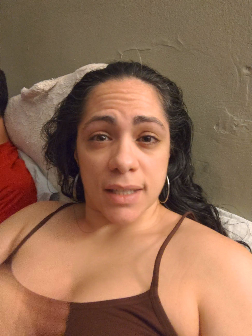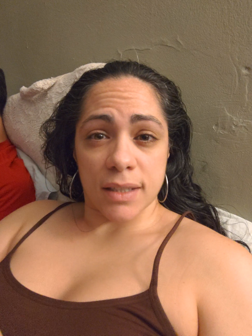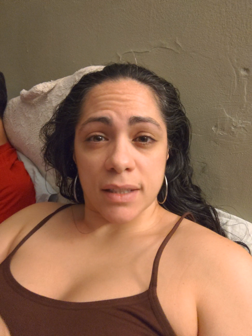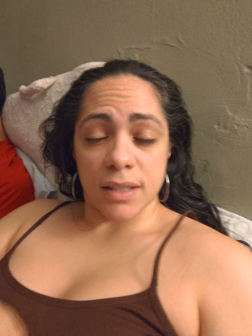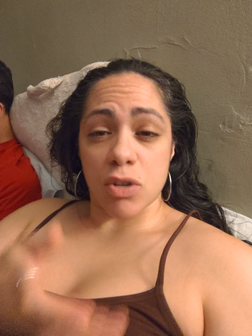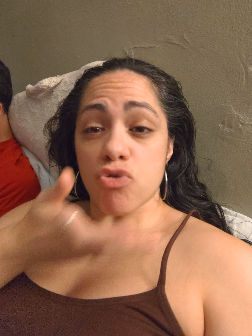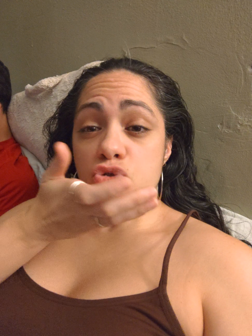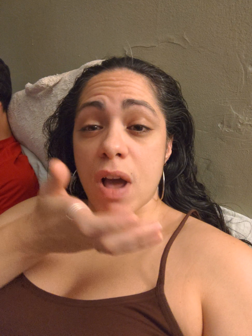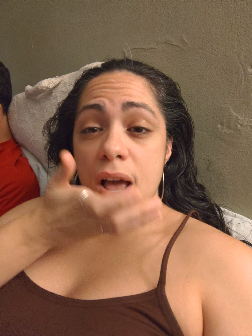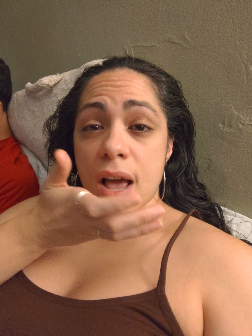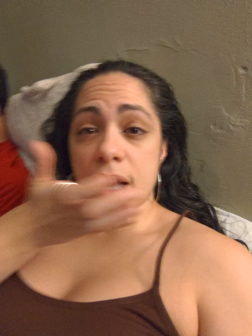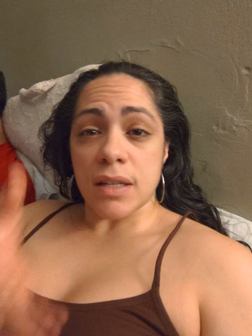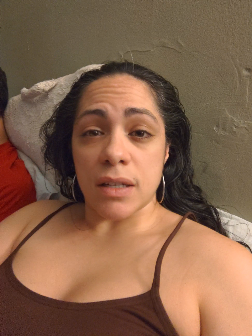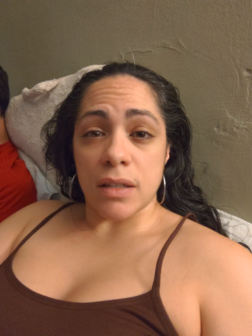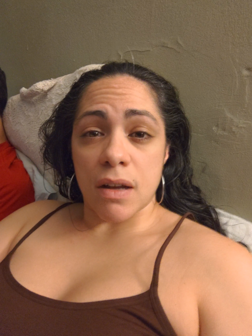grass